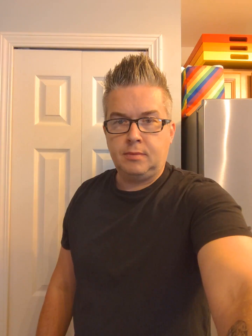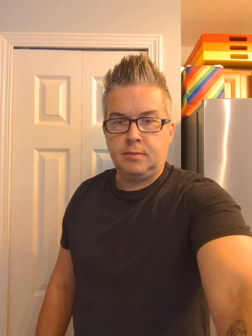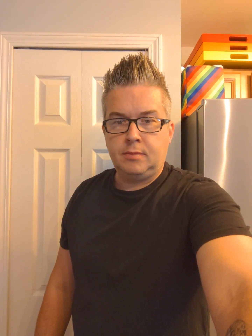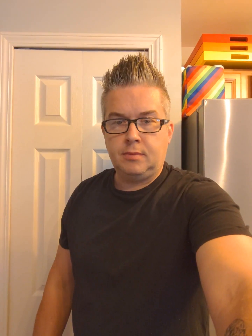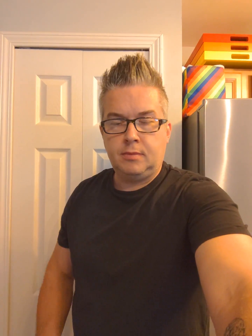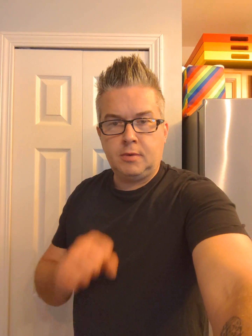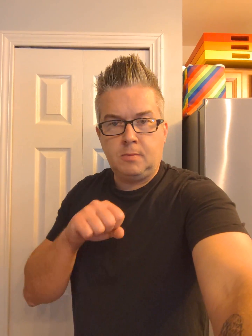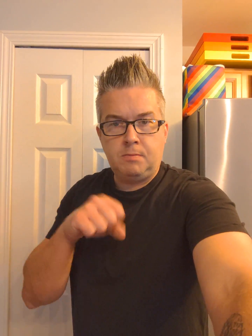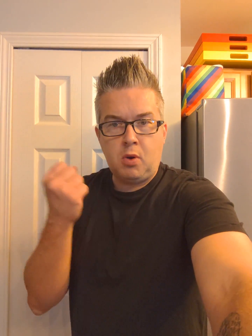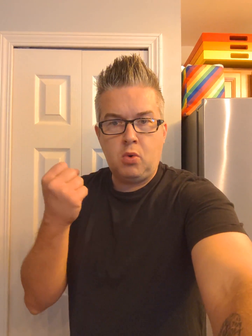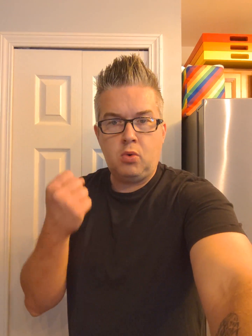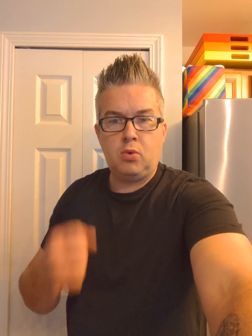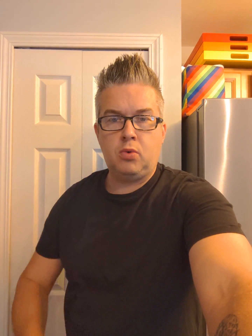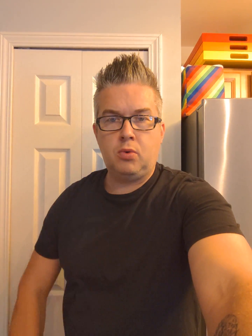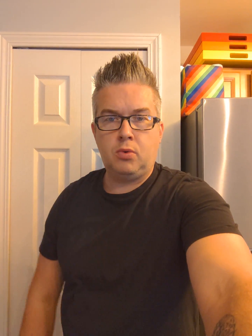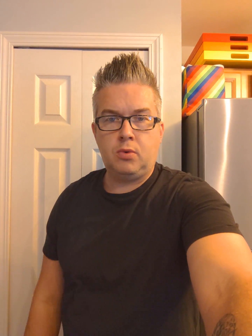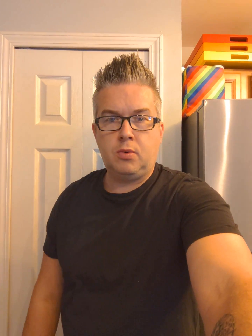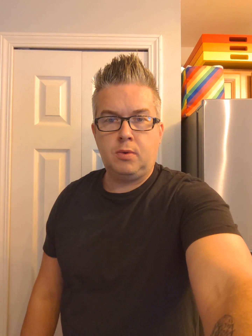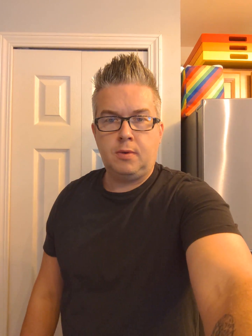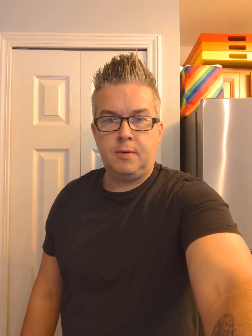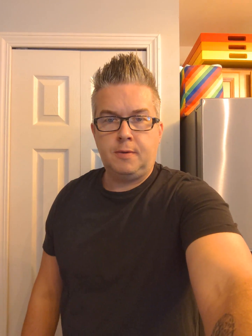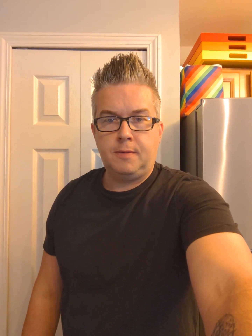break